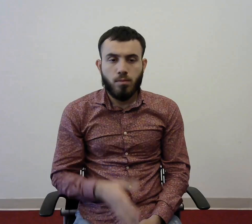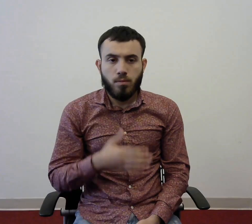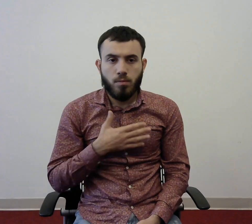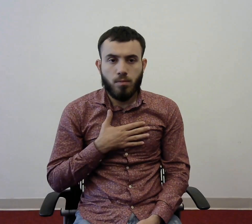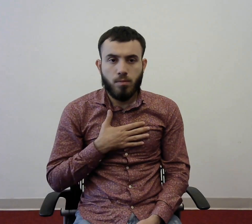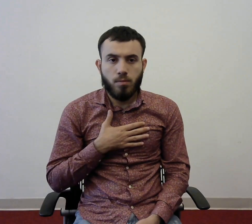mən